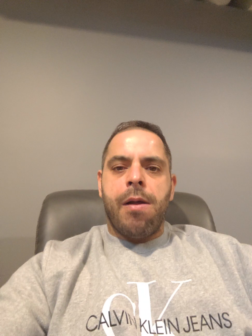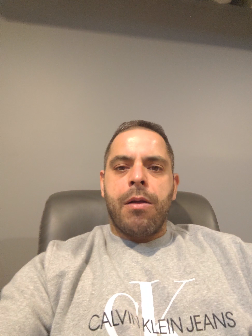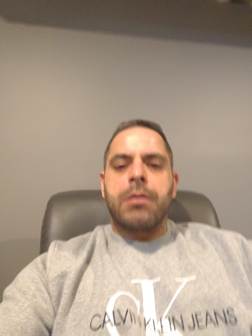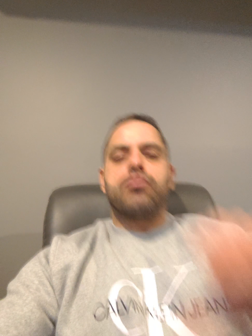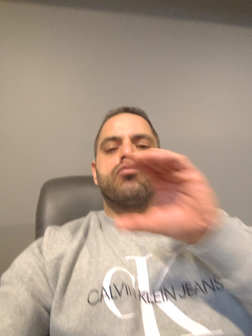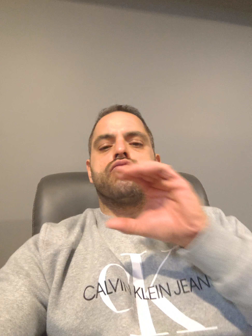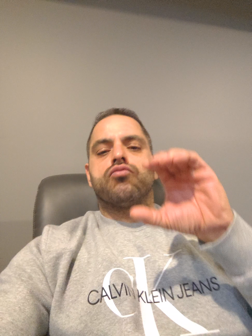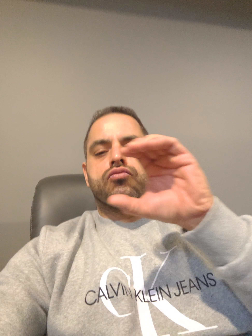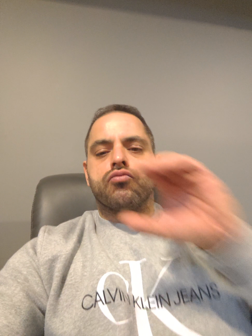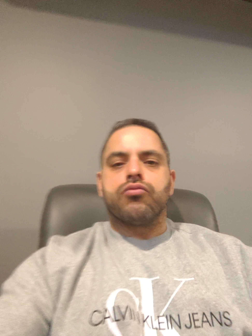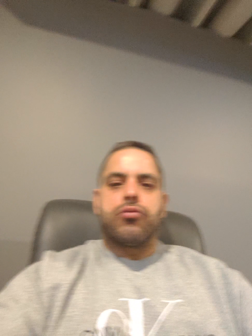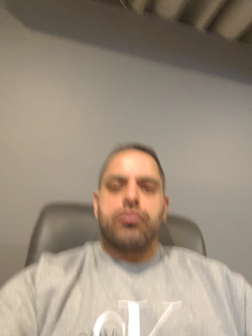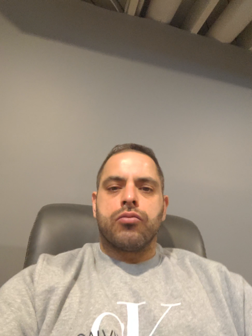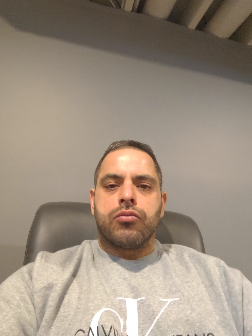chocolate